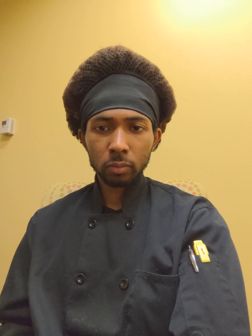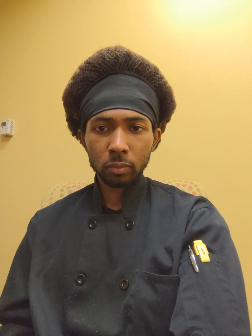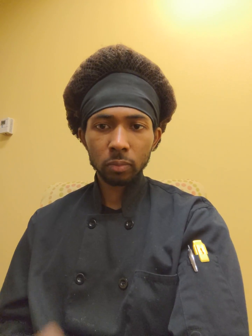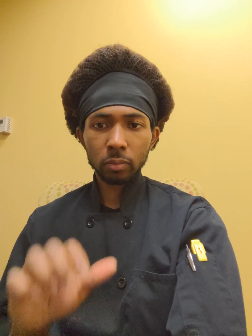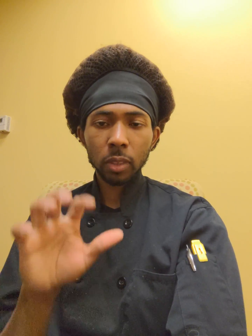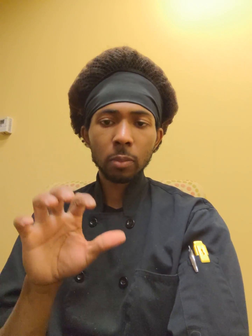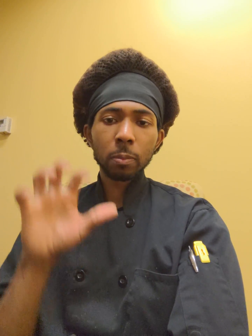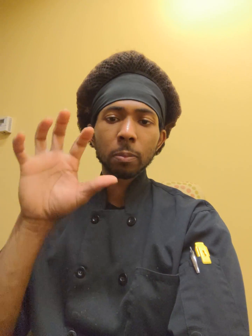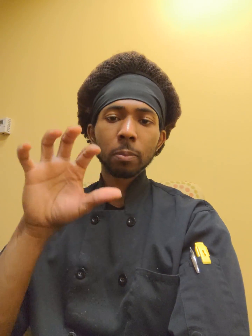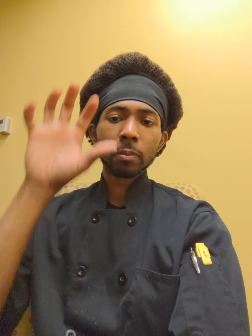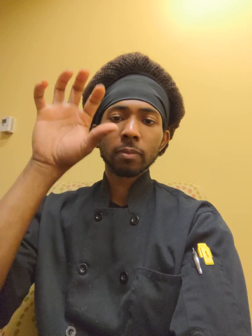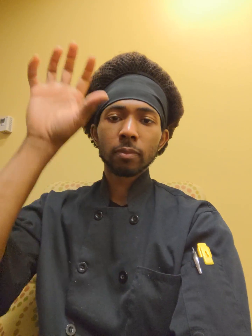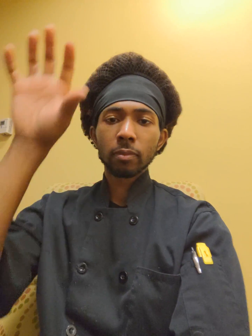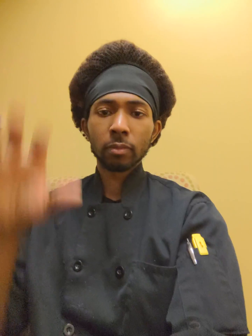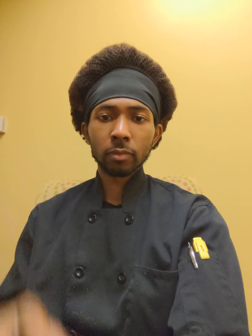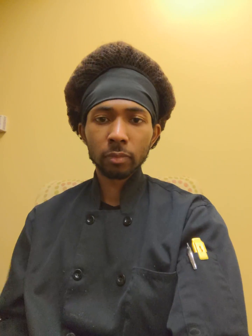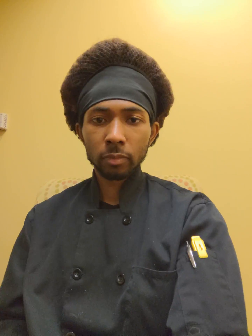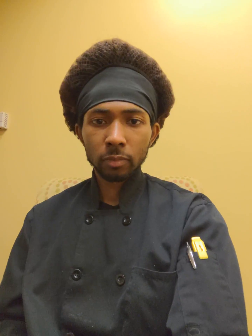climb